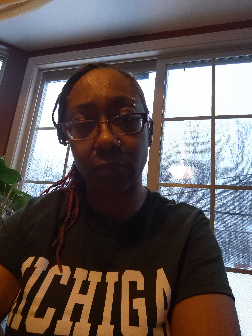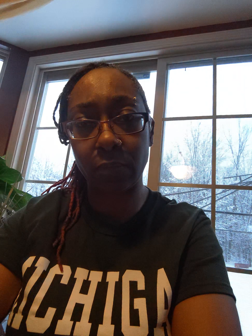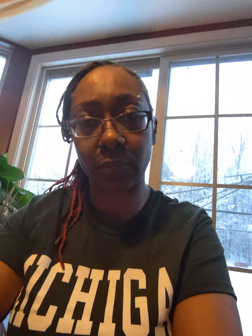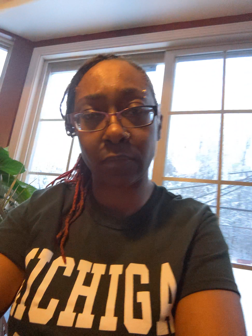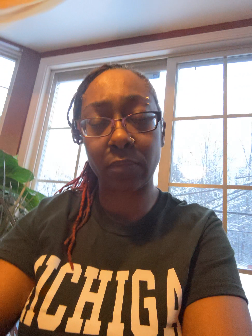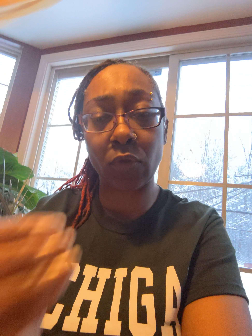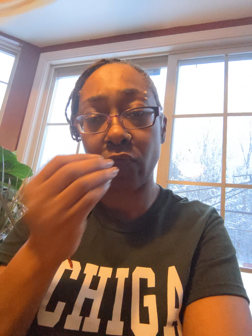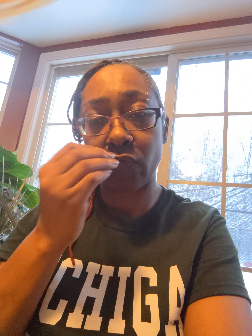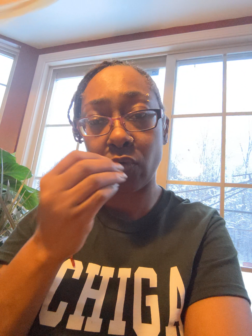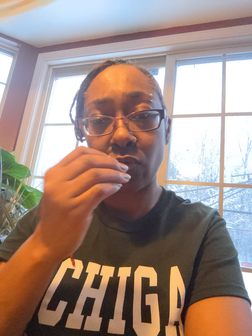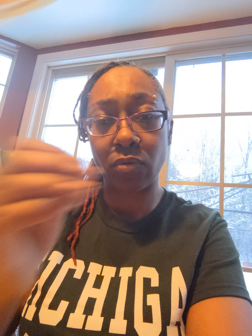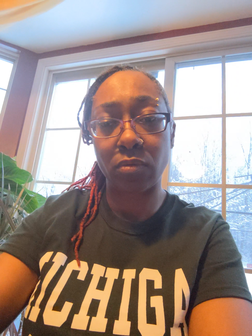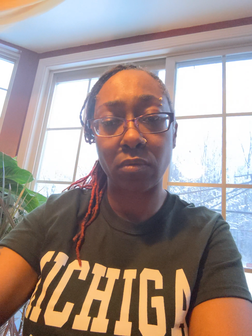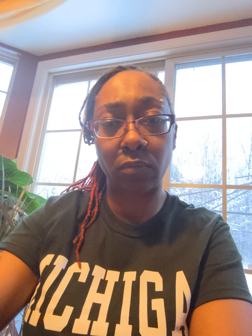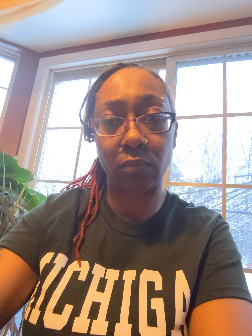food